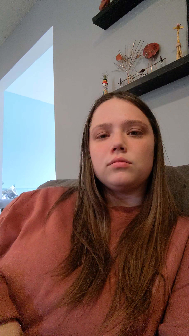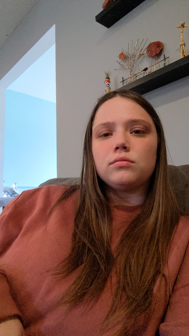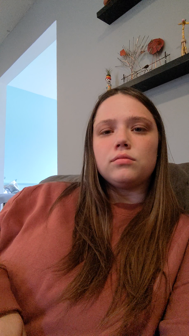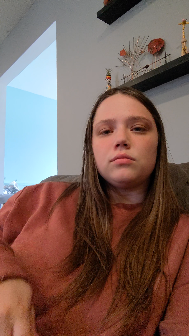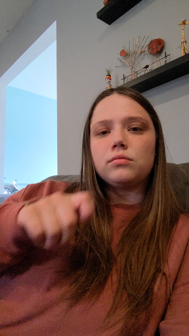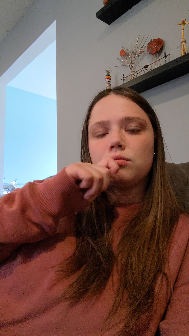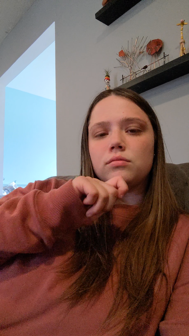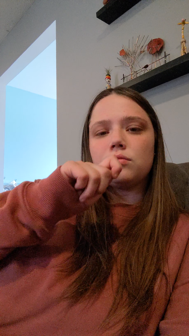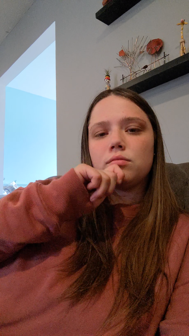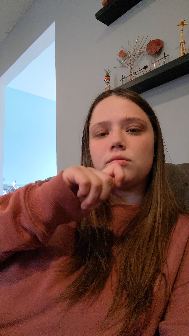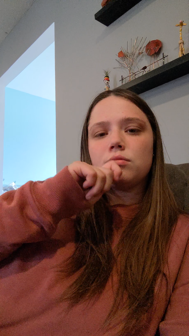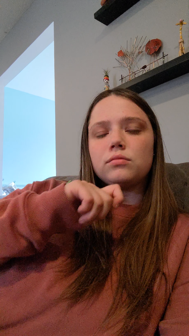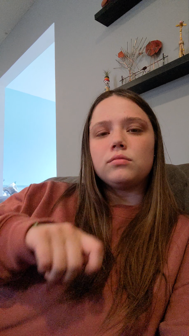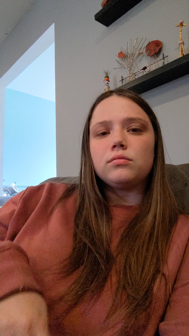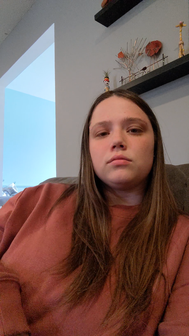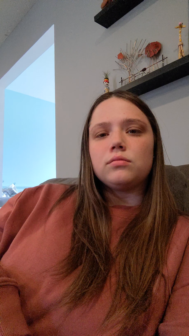popsicle